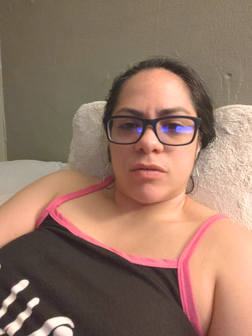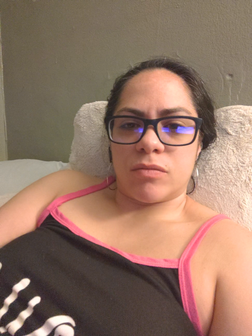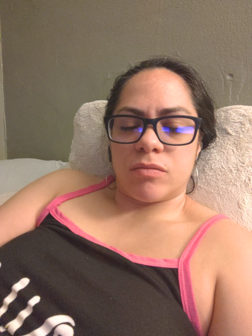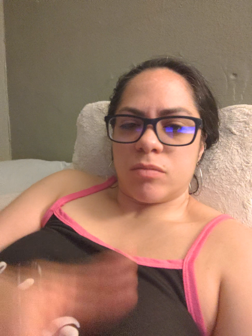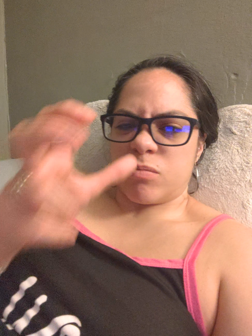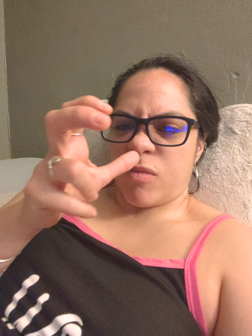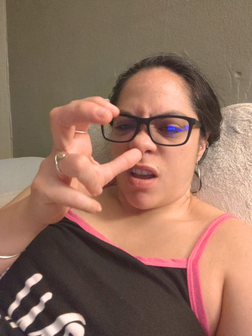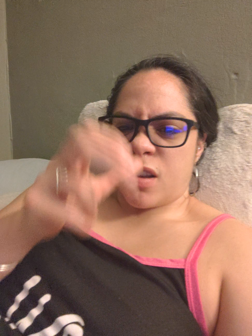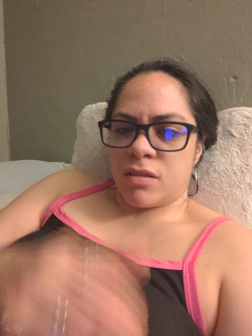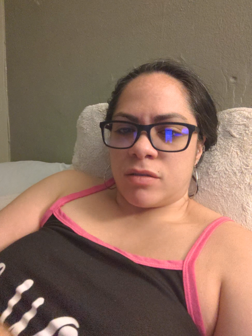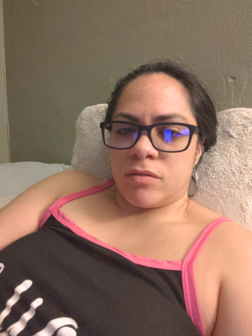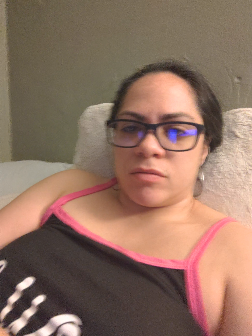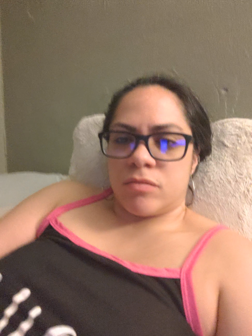bug